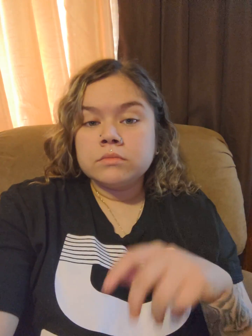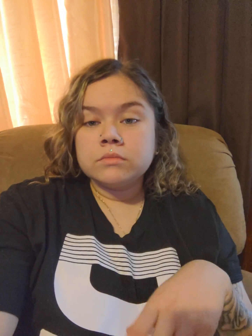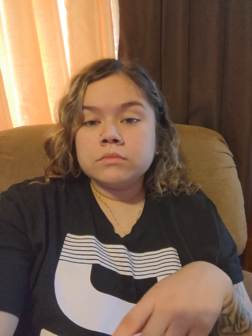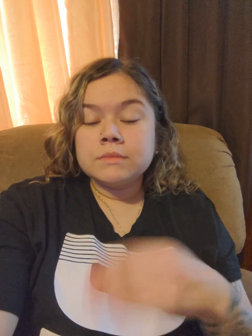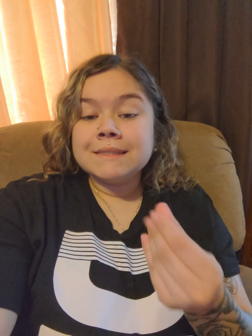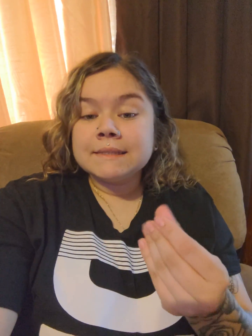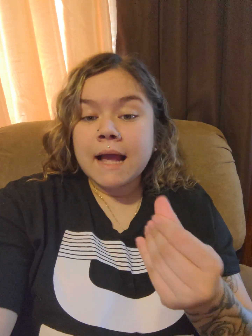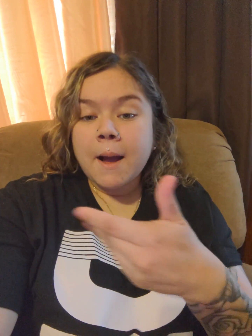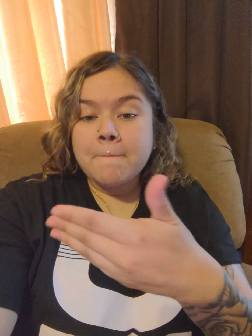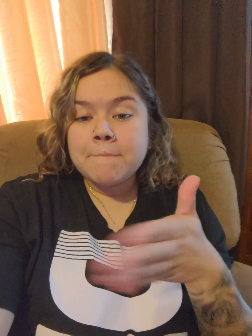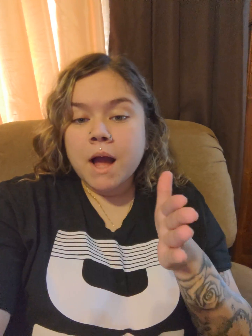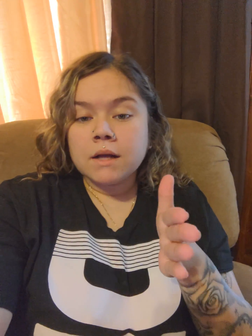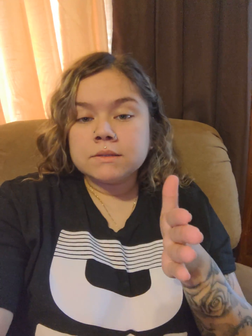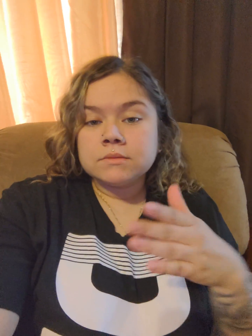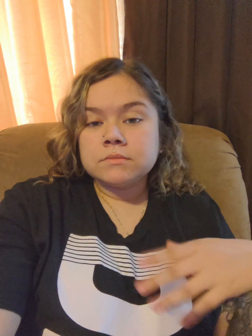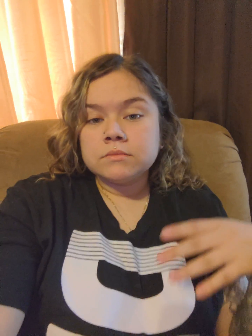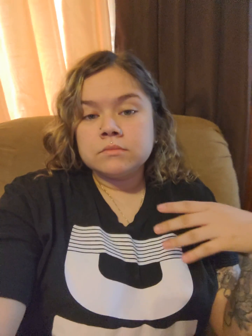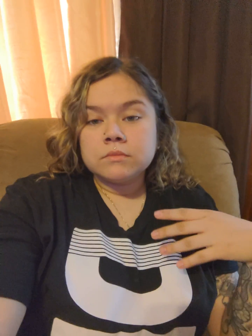sandbox